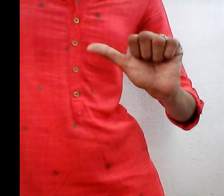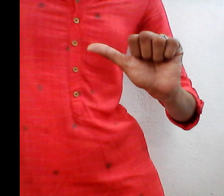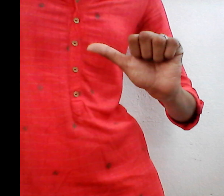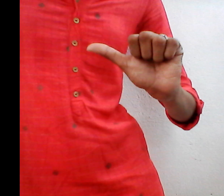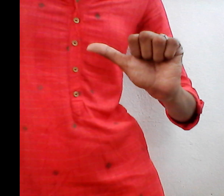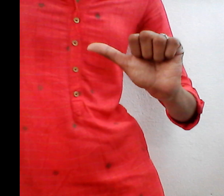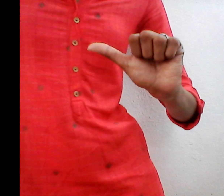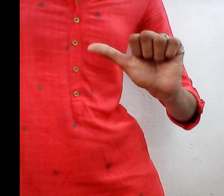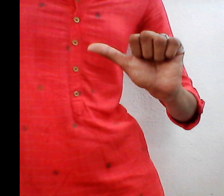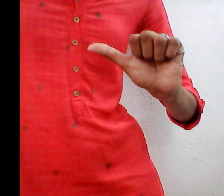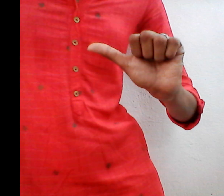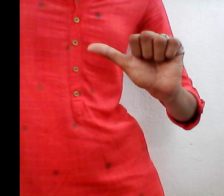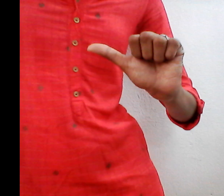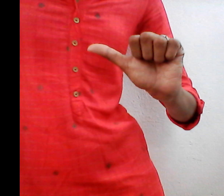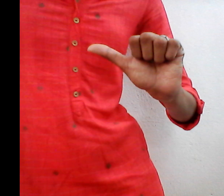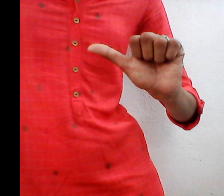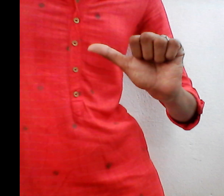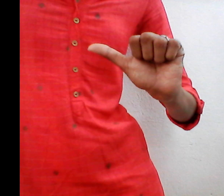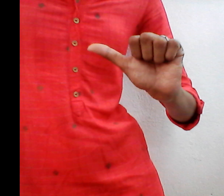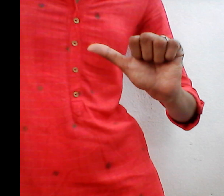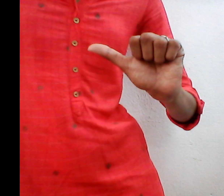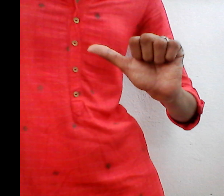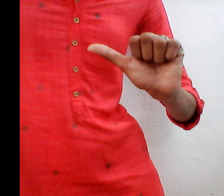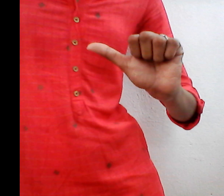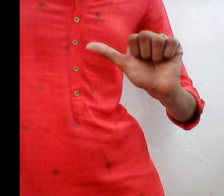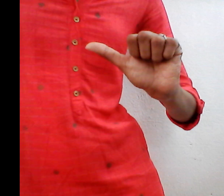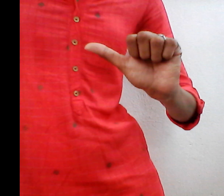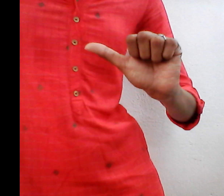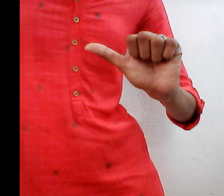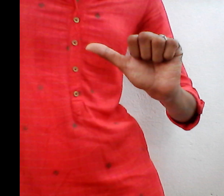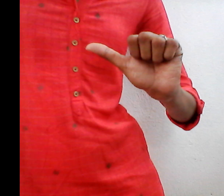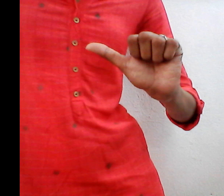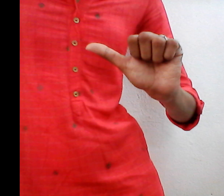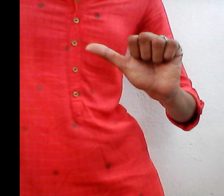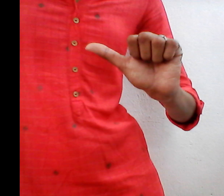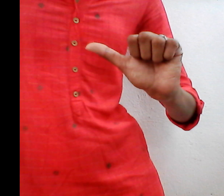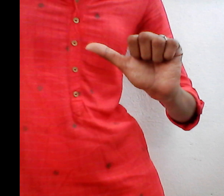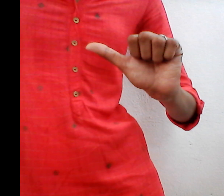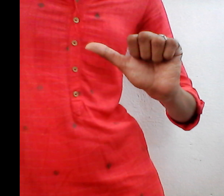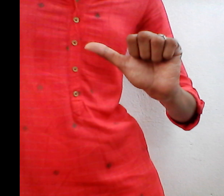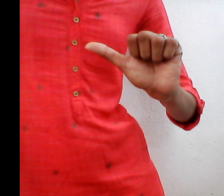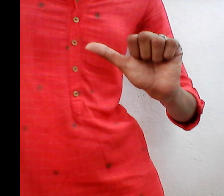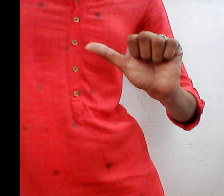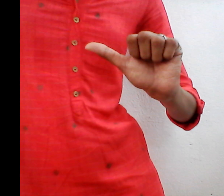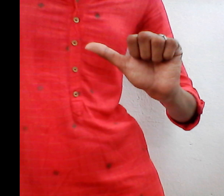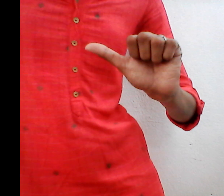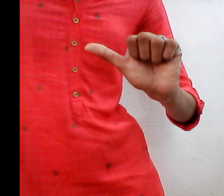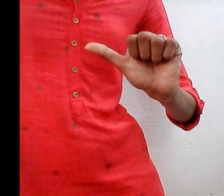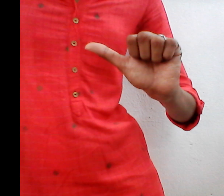എ